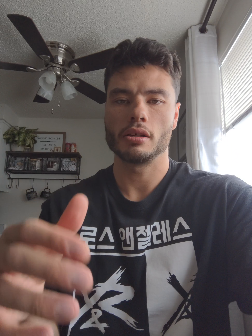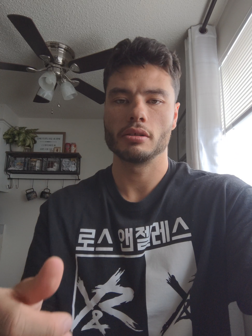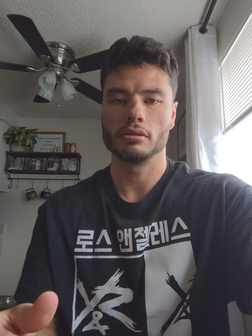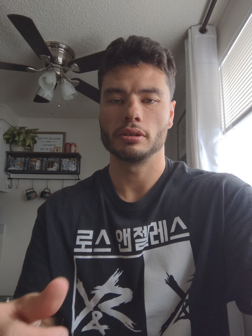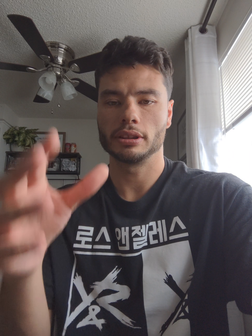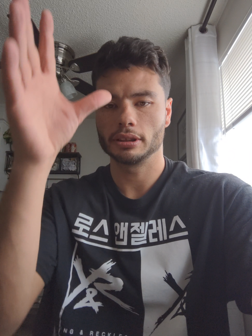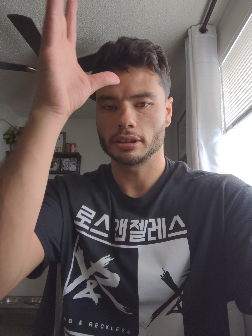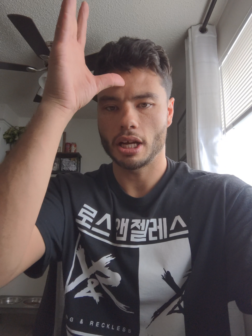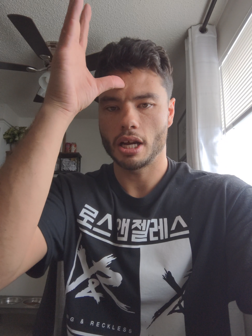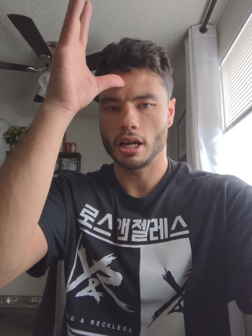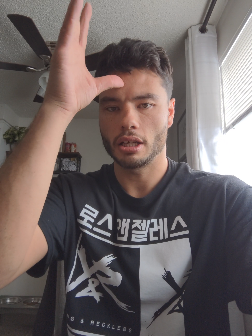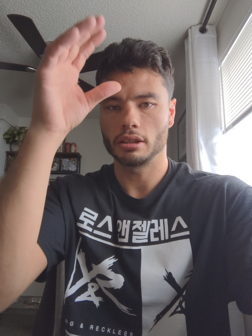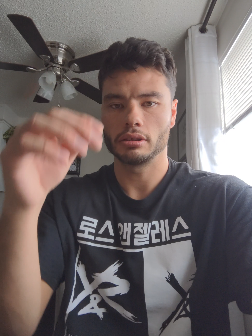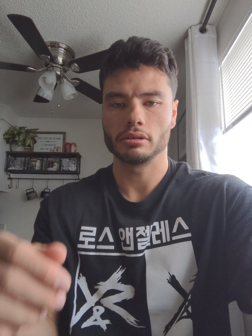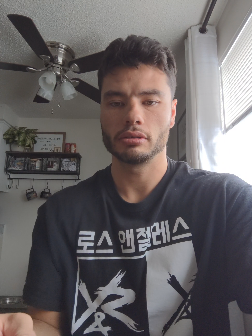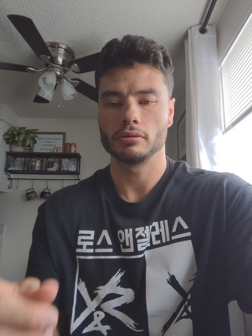dad